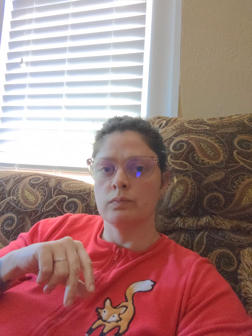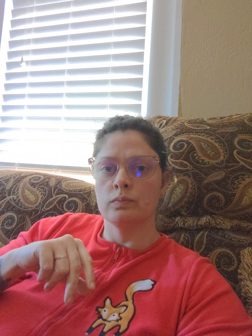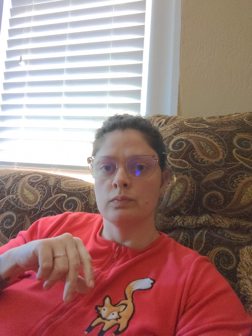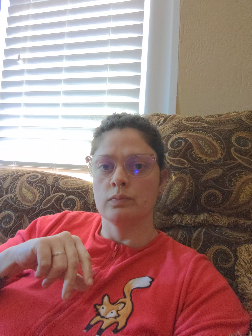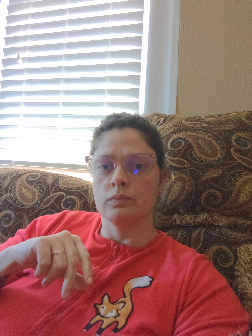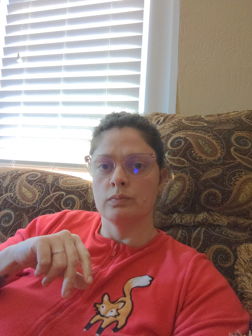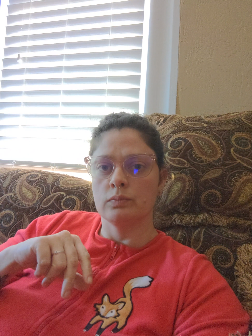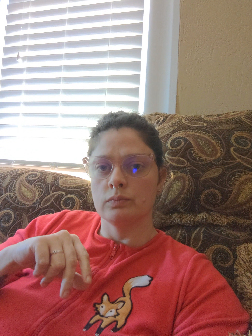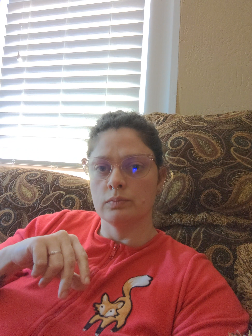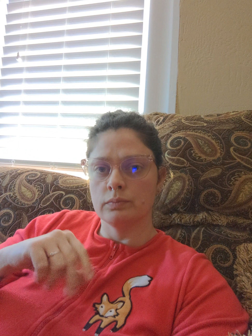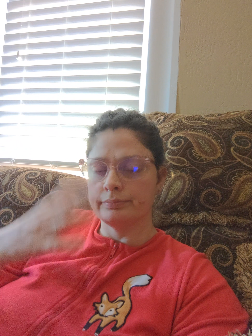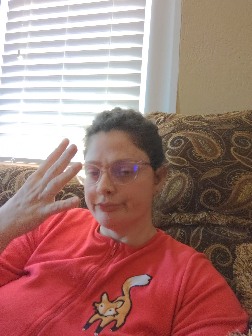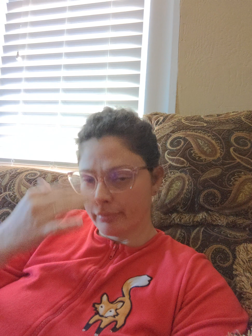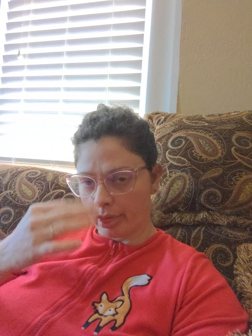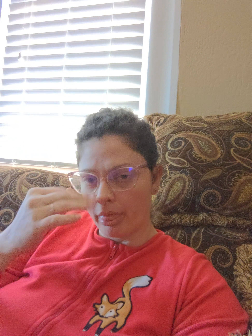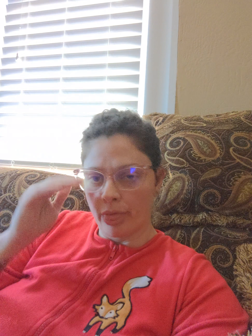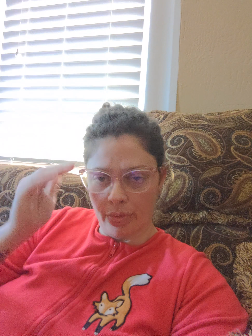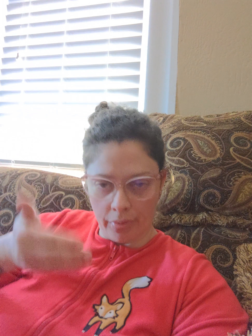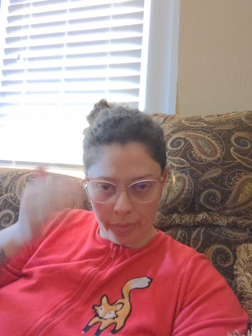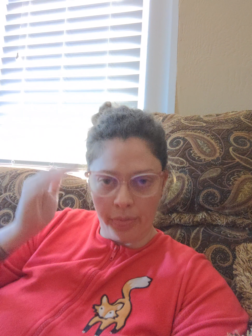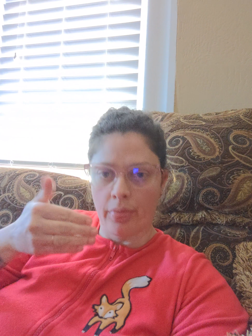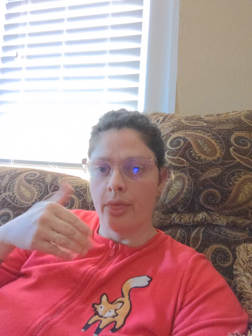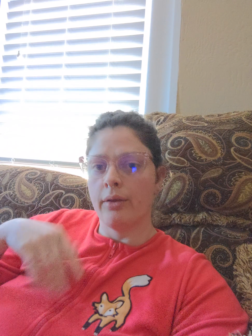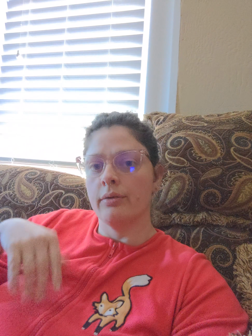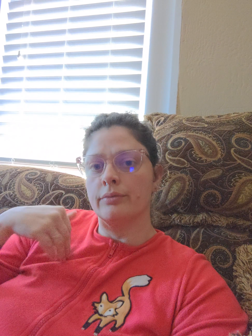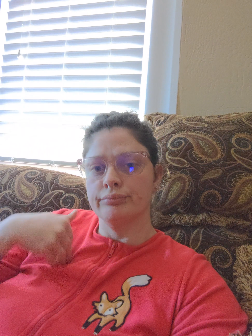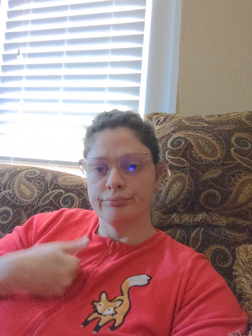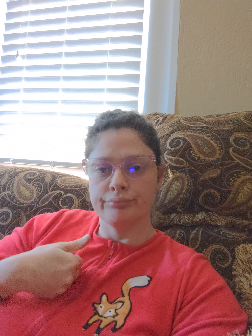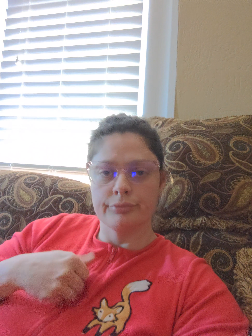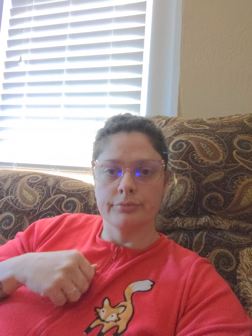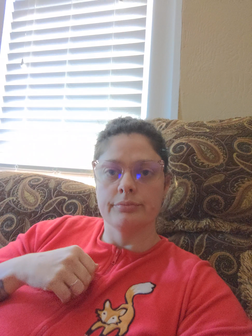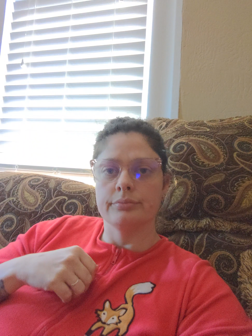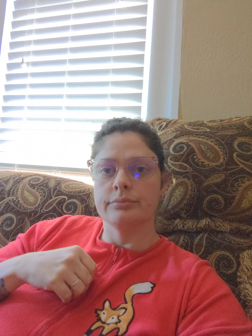sleepy